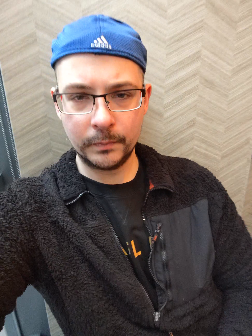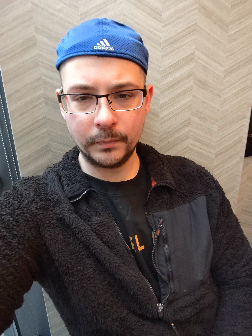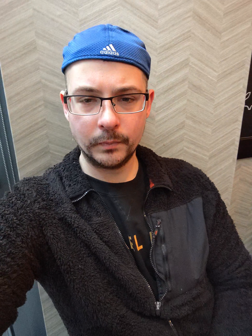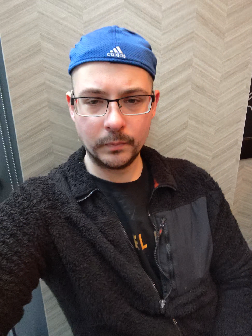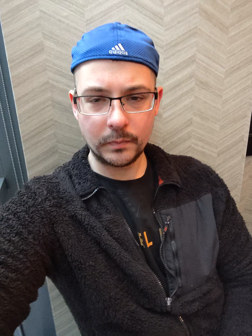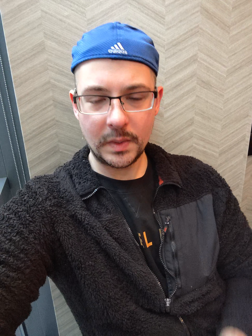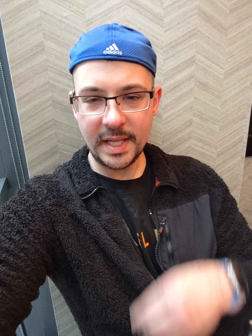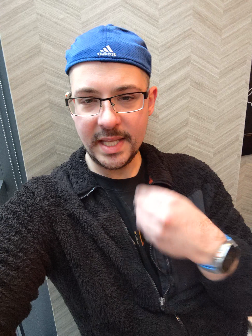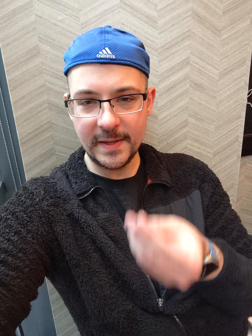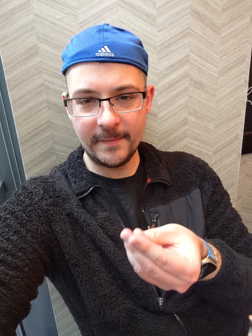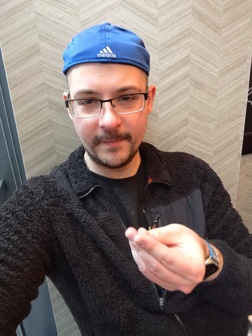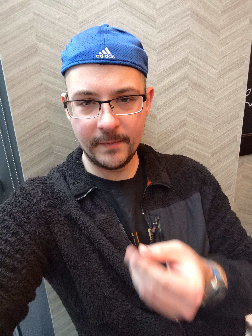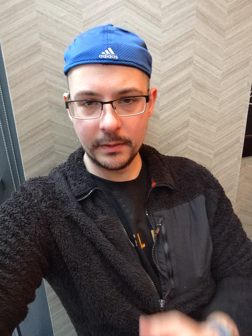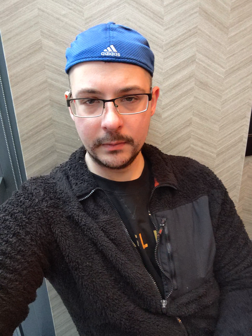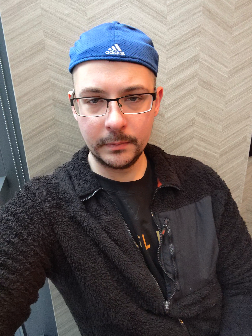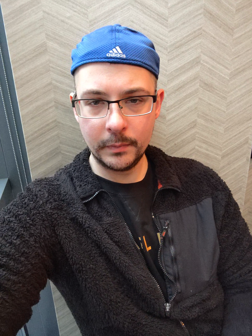give